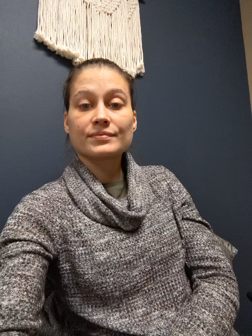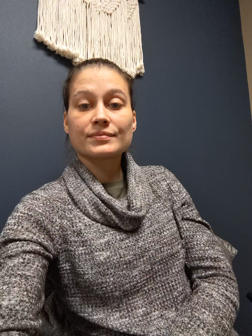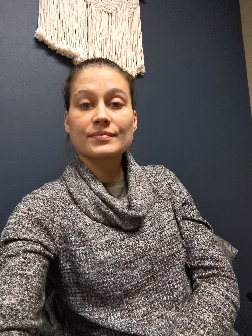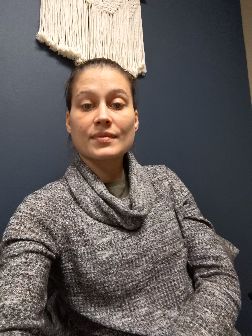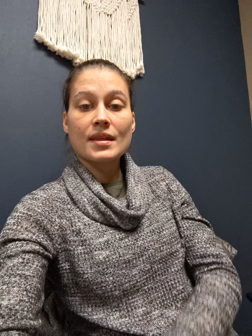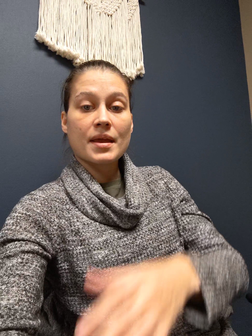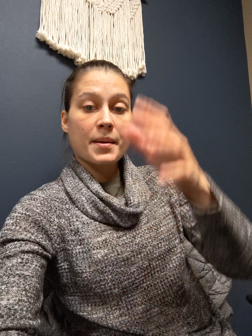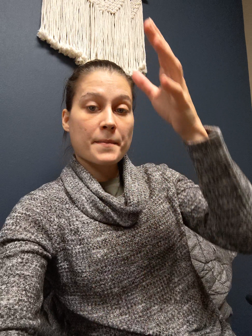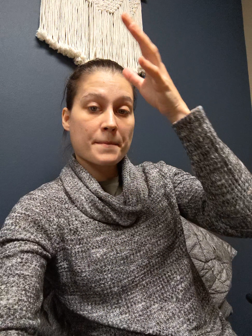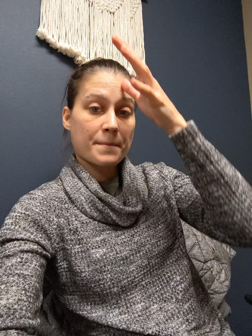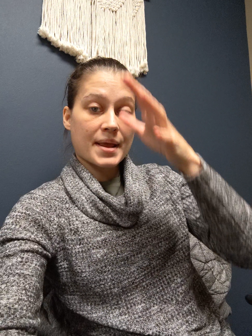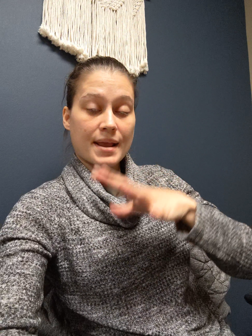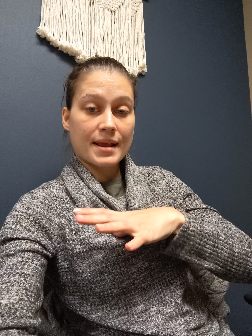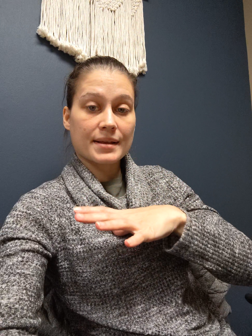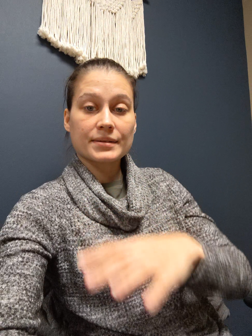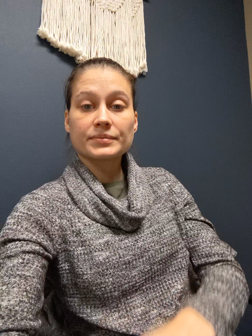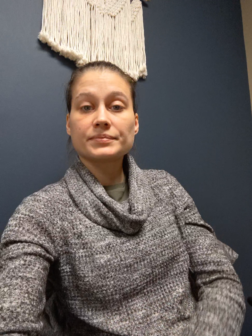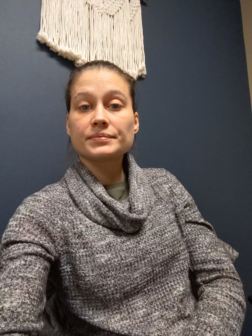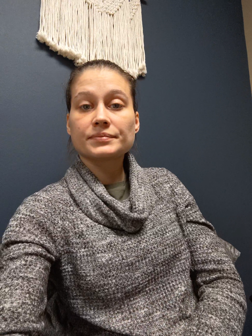man